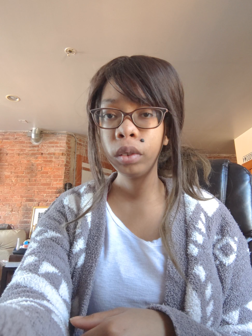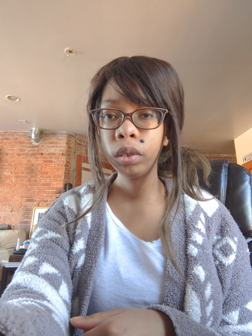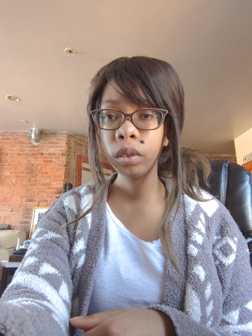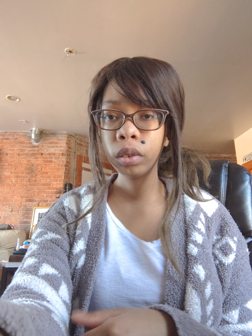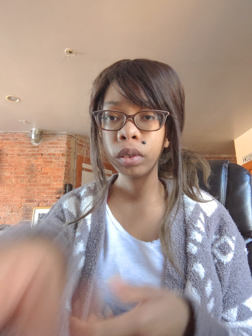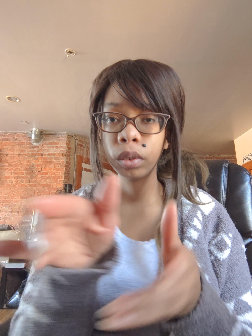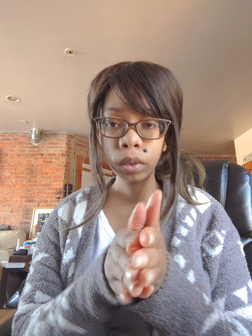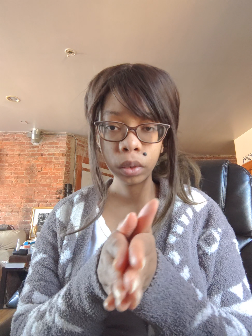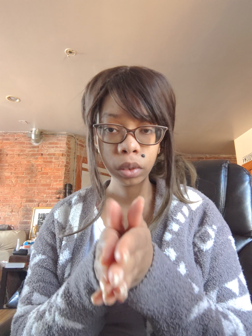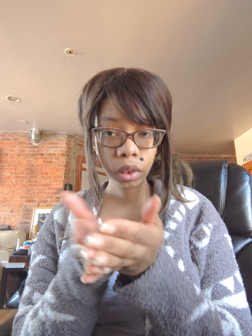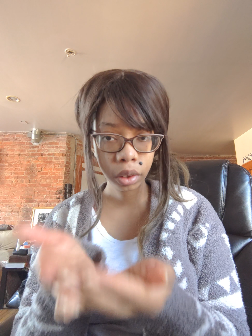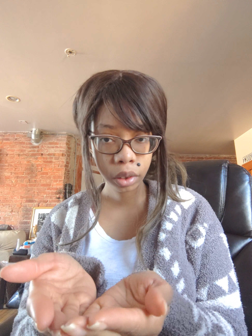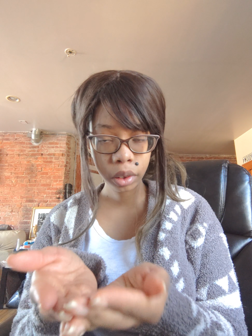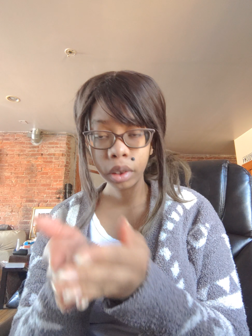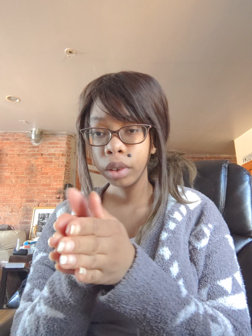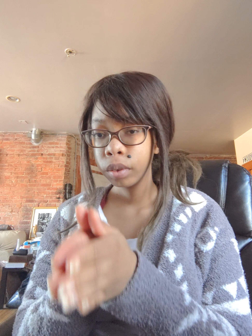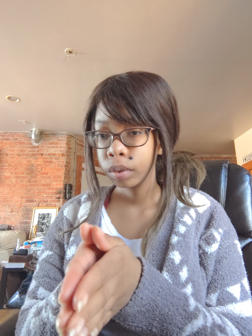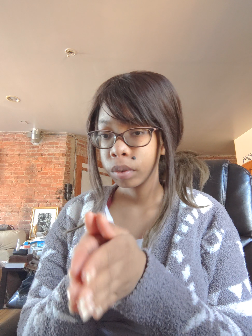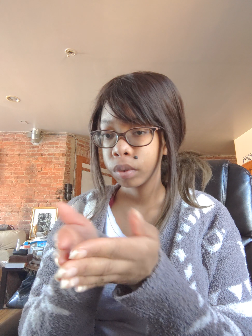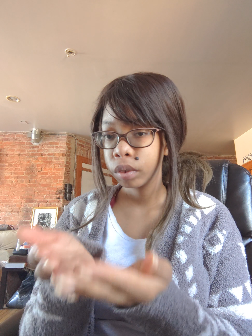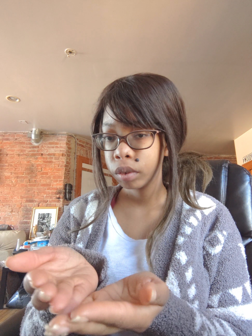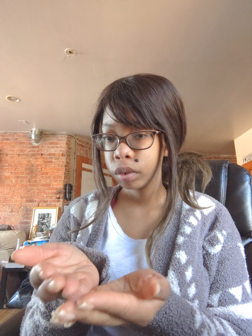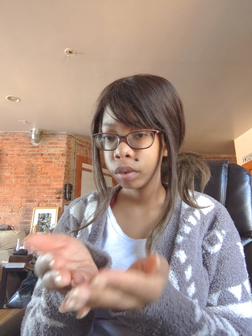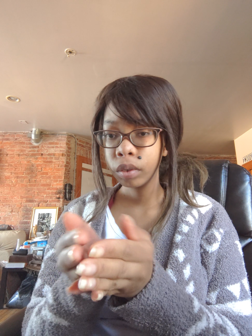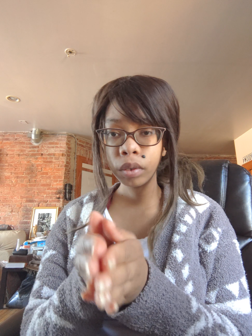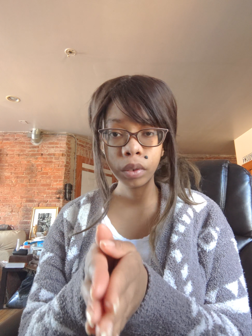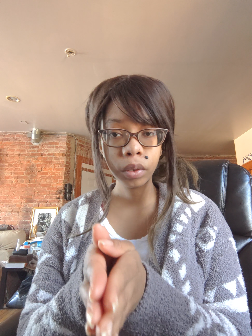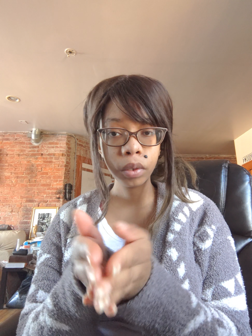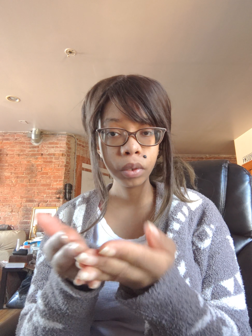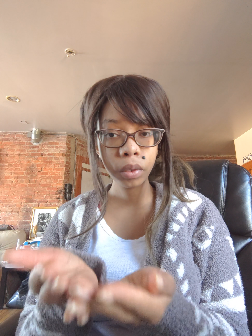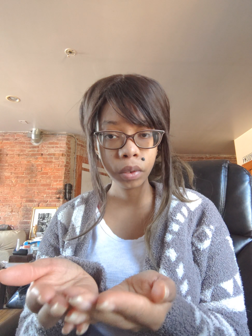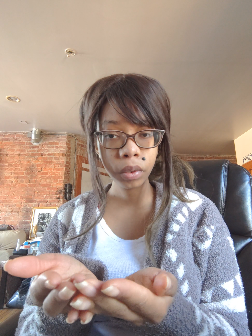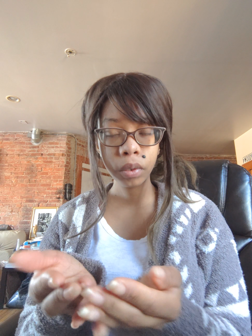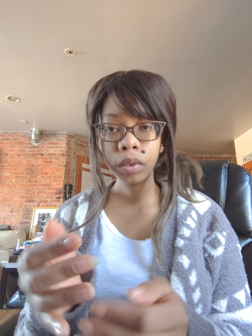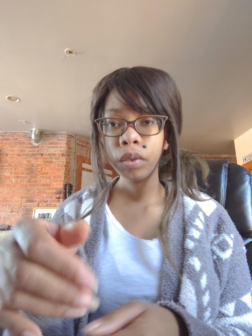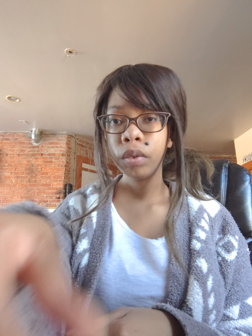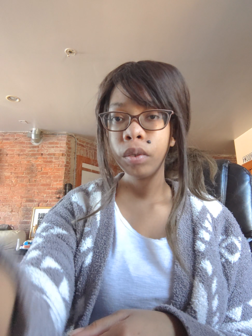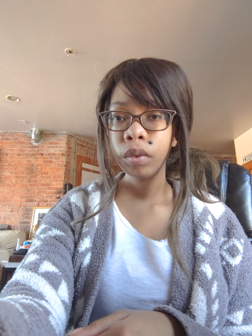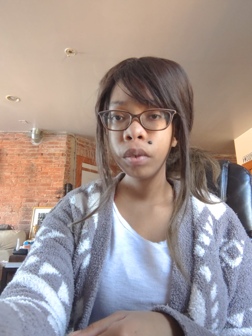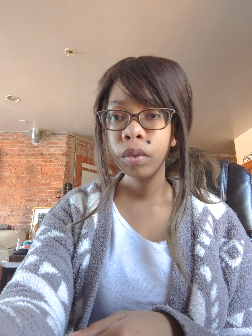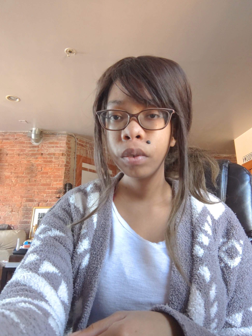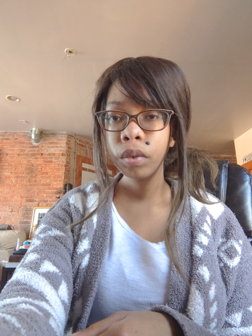book